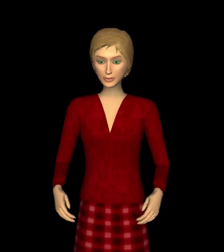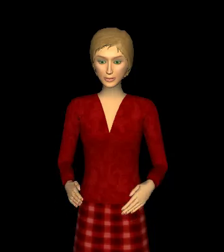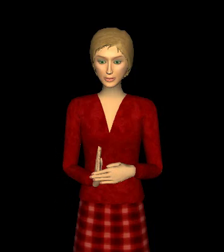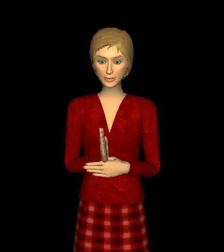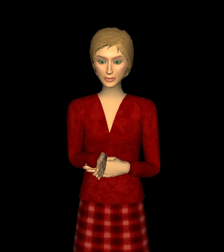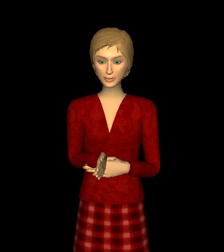مدخل